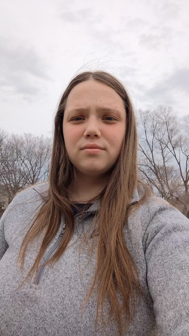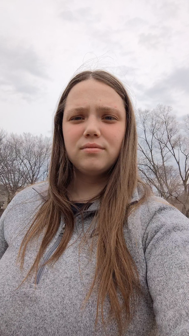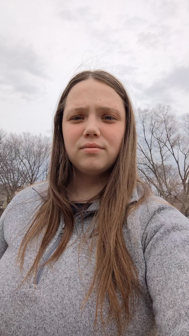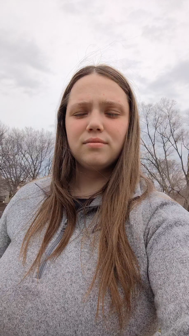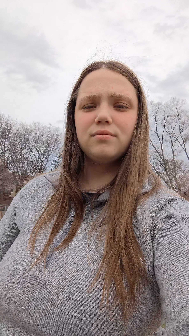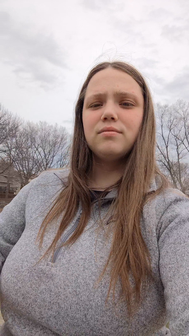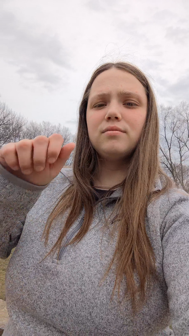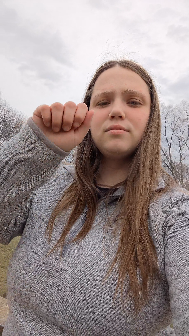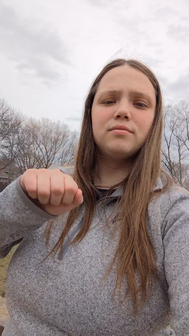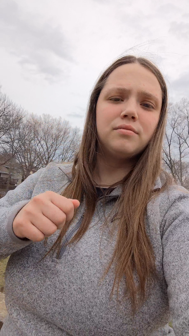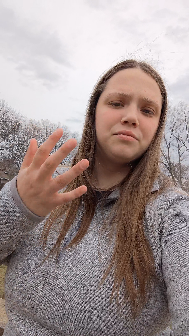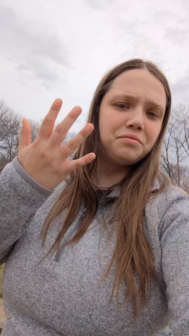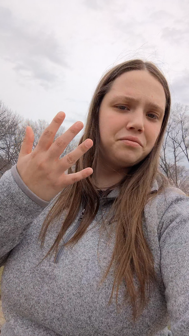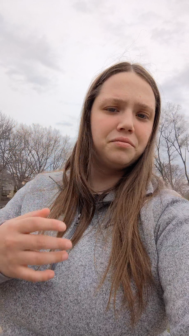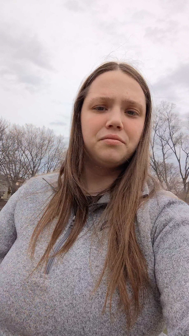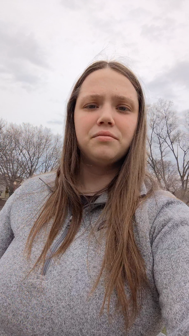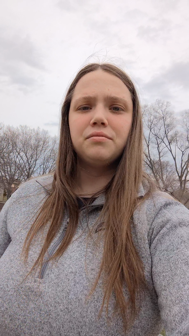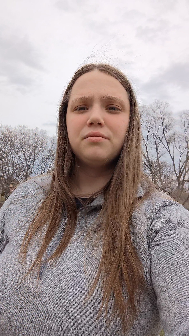gloves